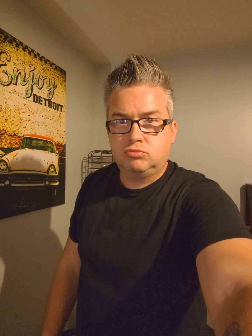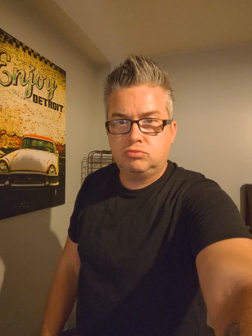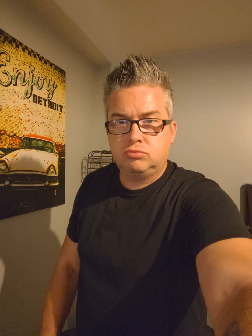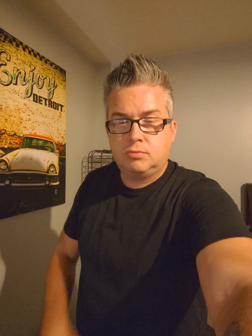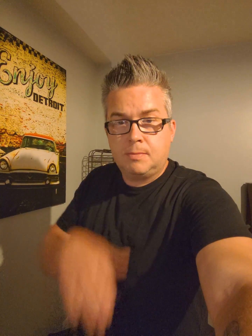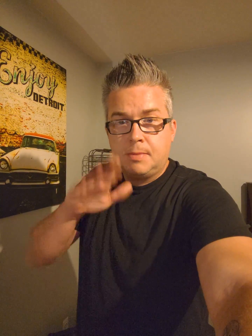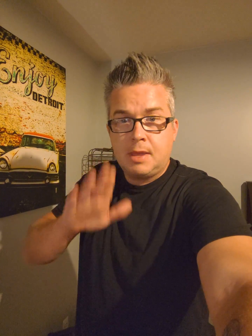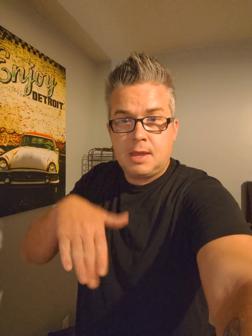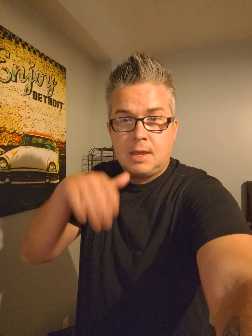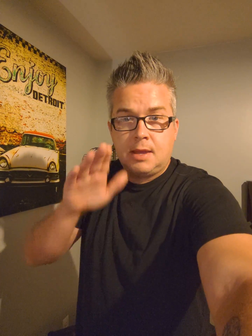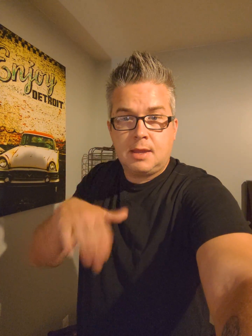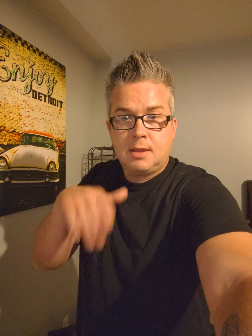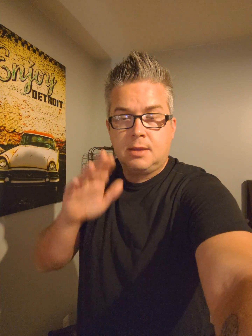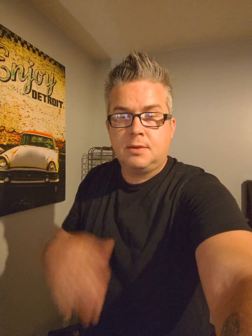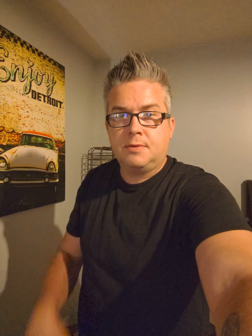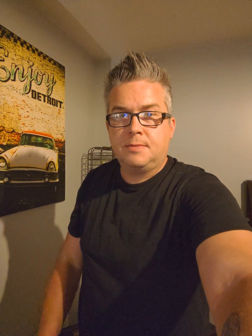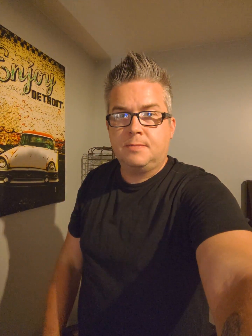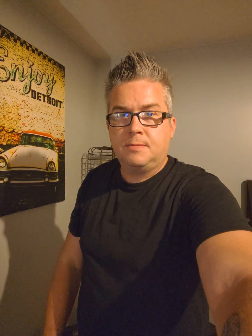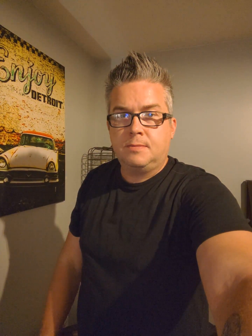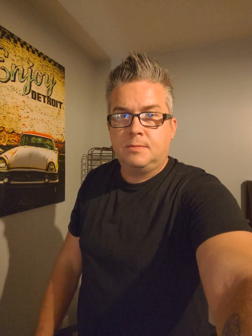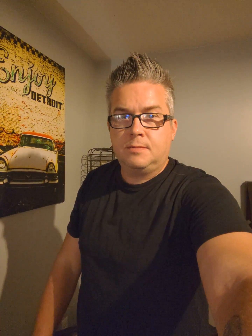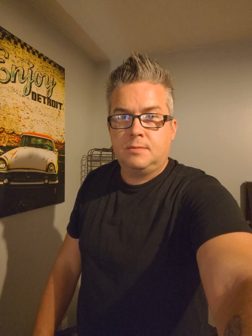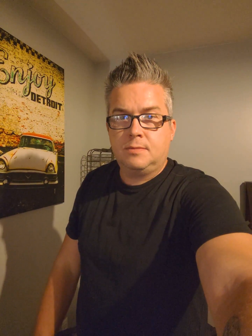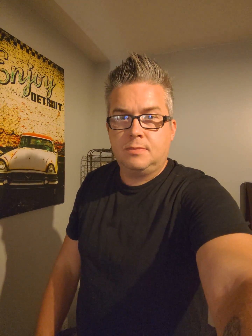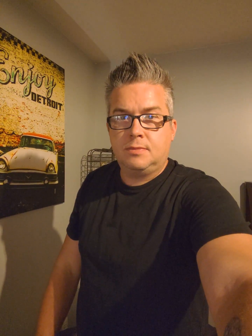paint